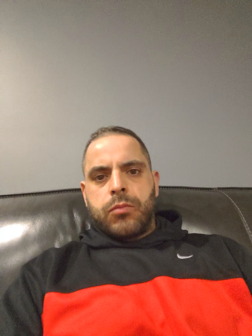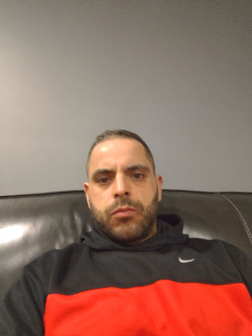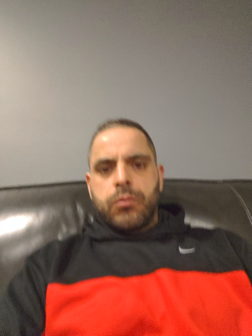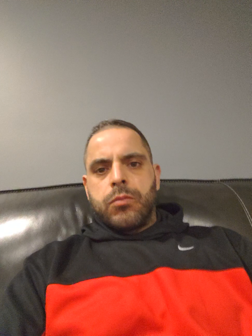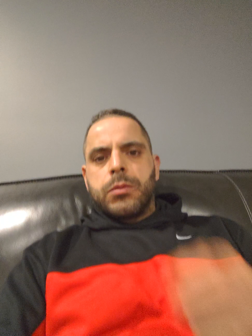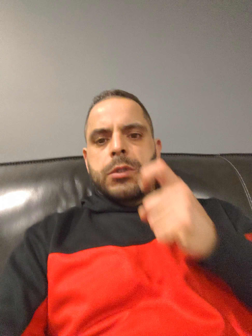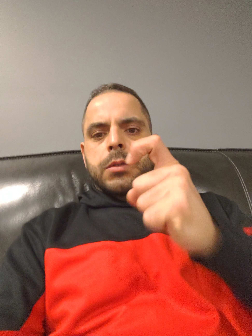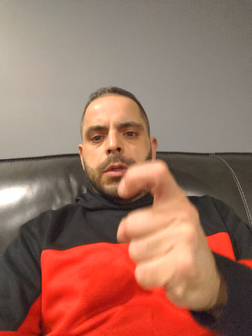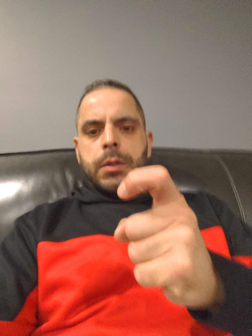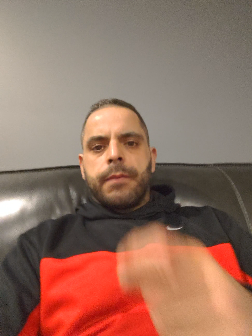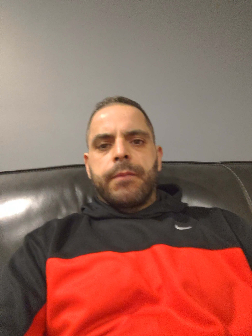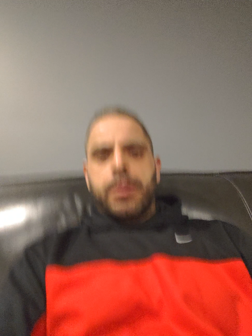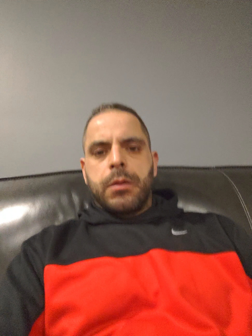give